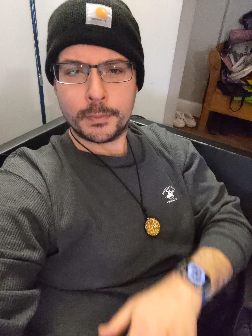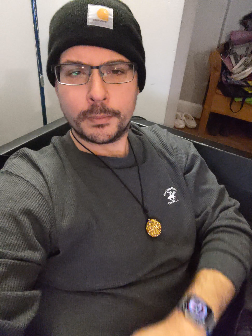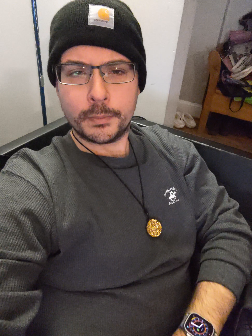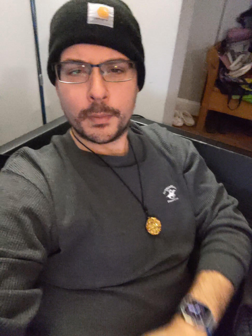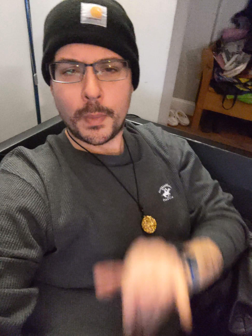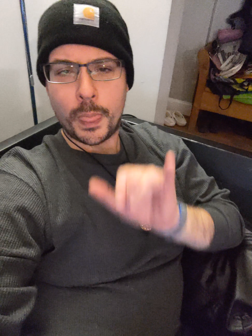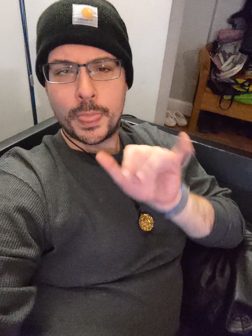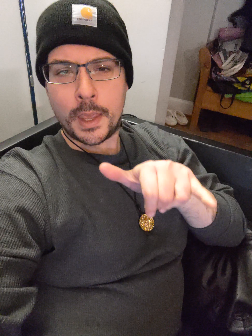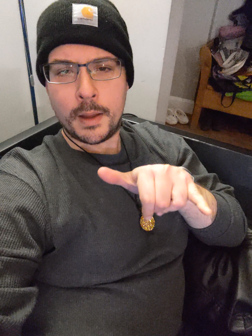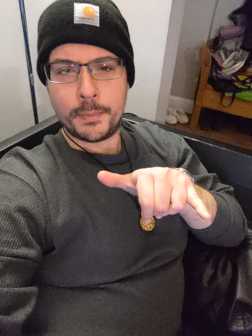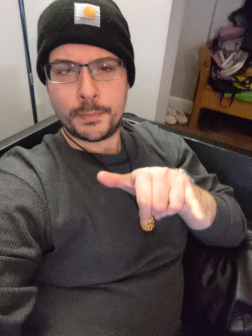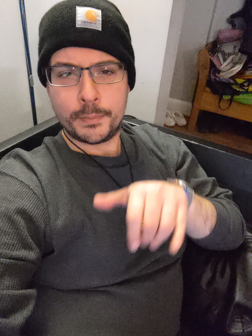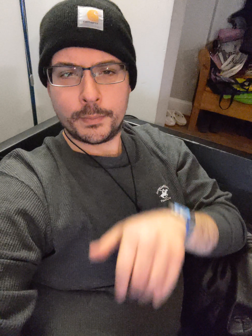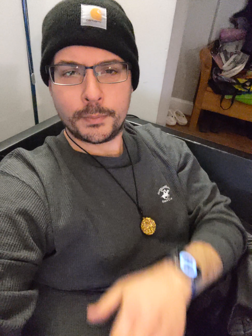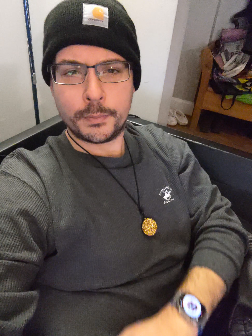that